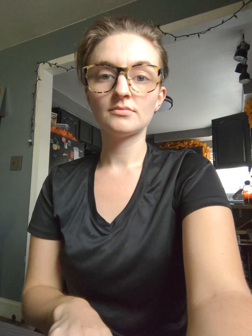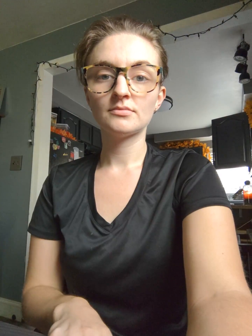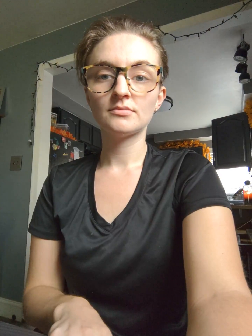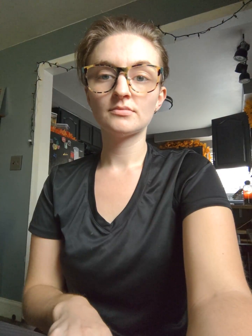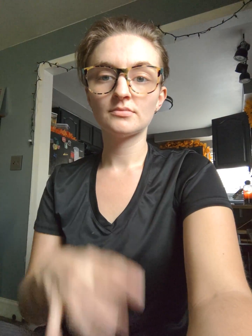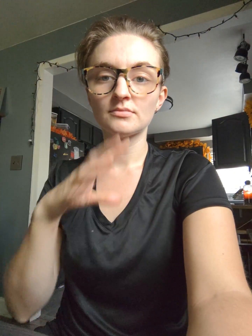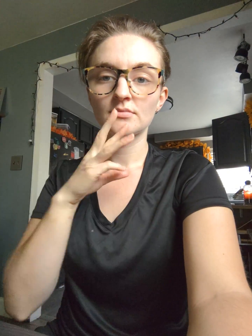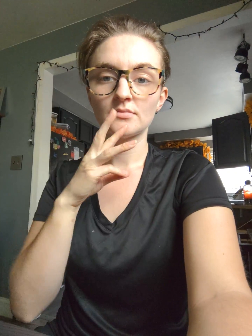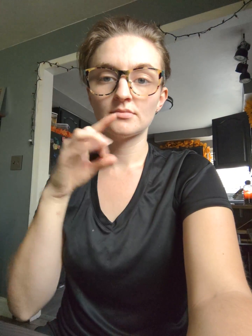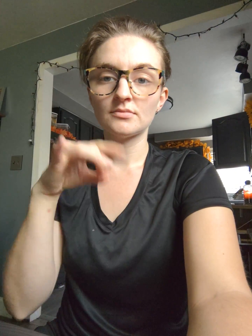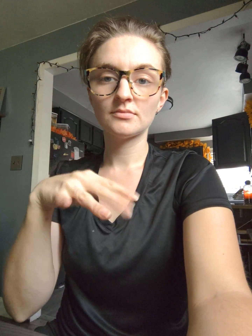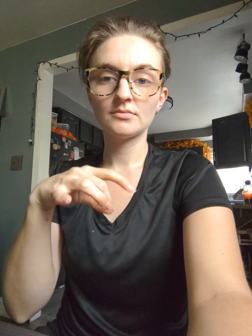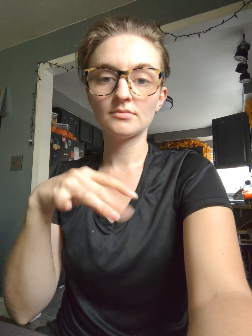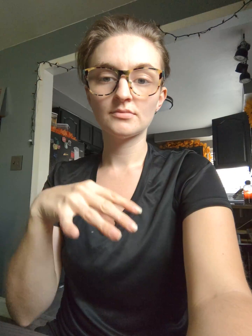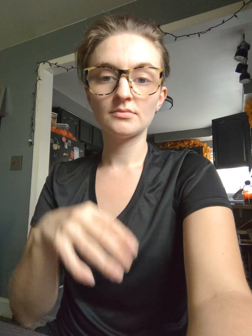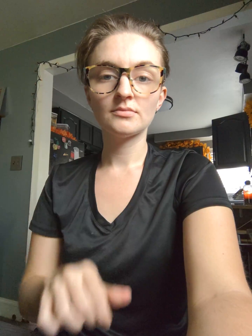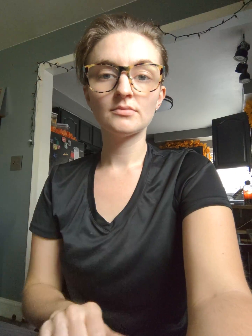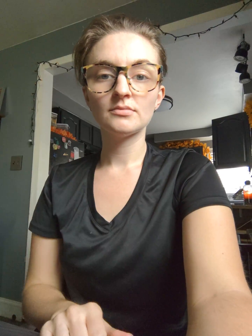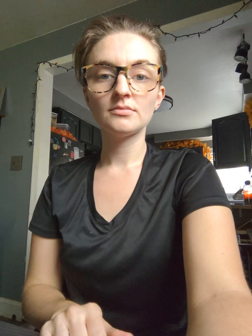melon